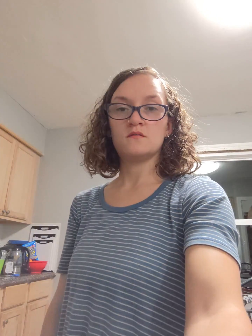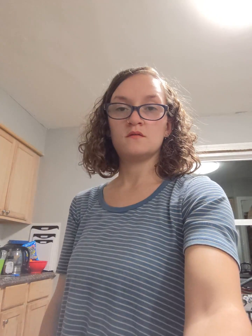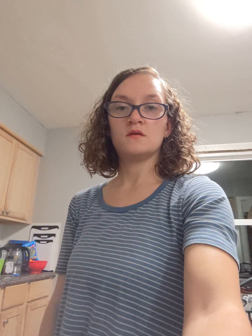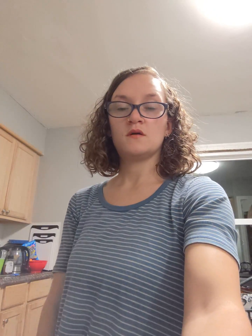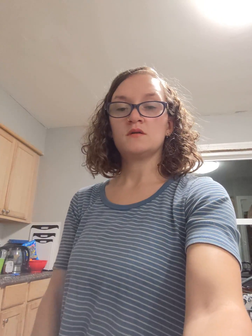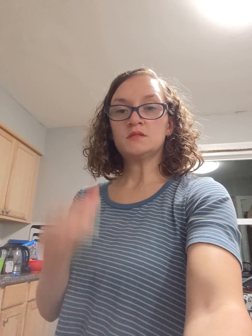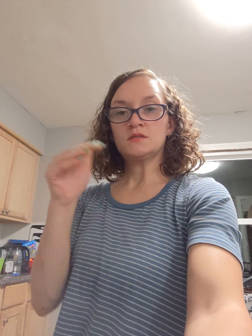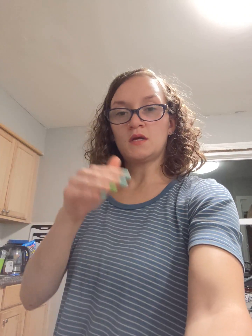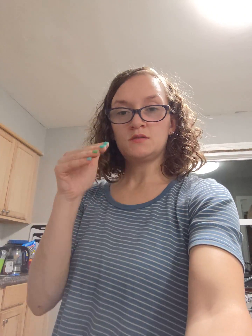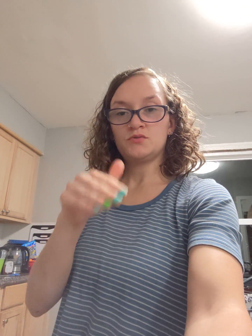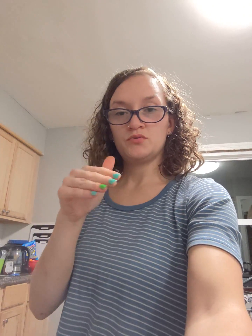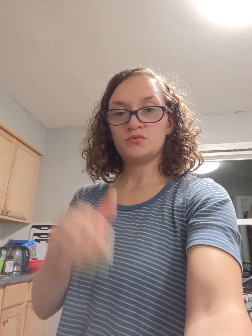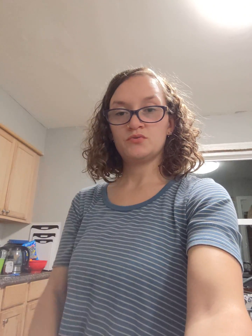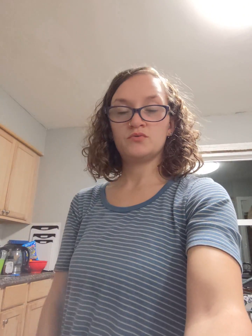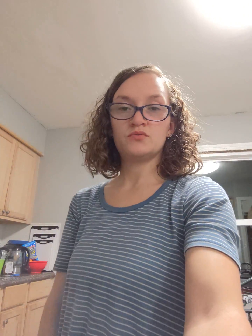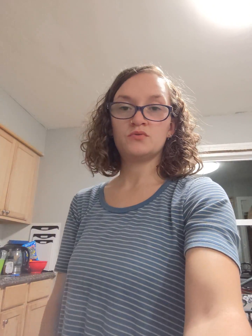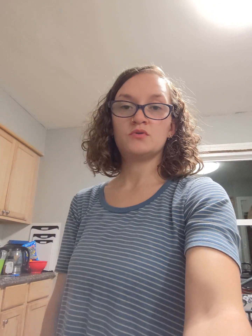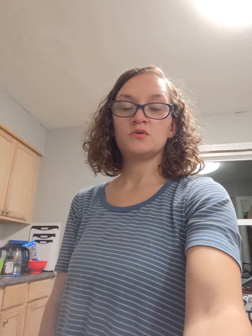doctor